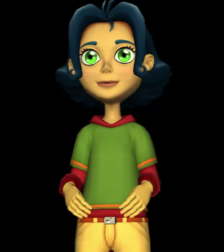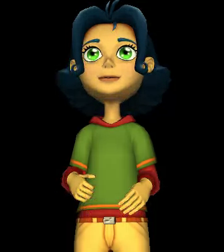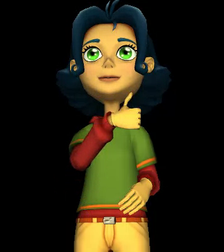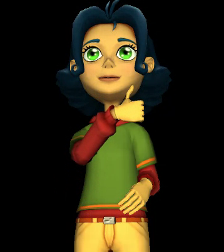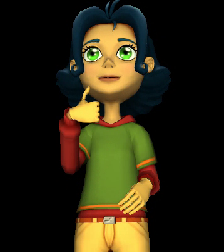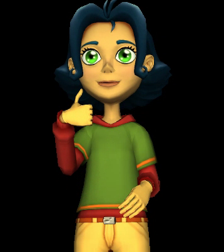وحيد